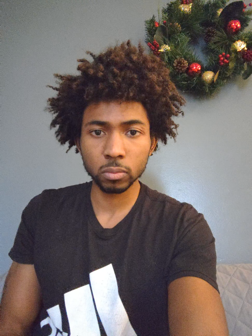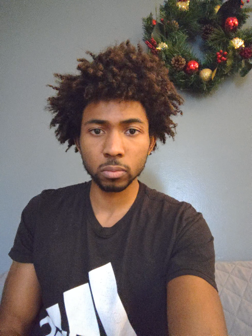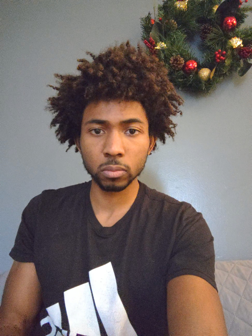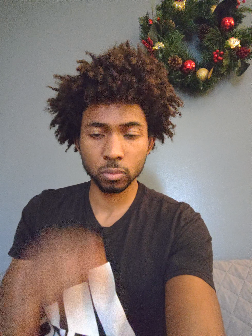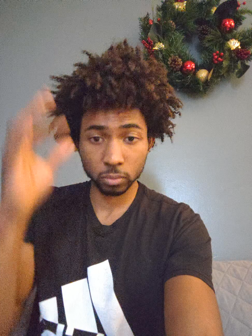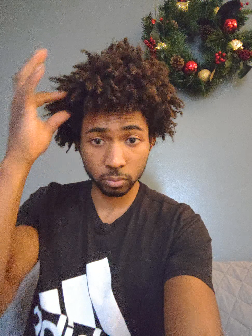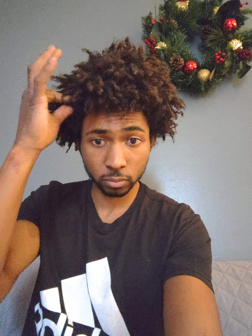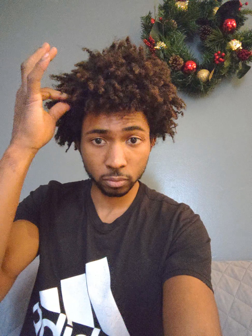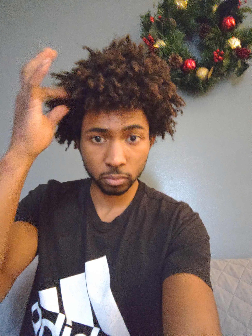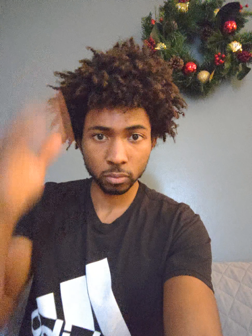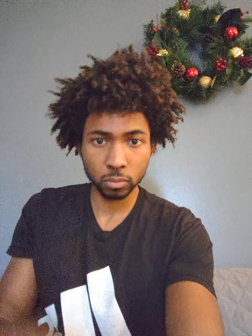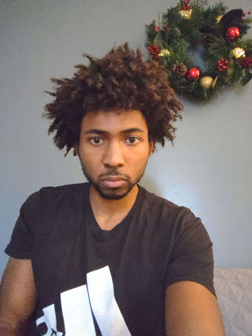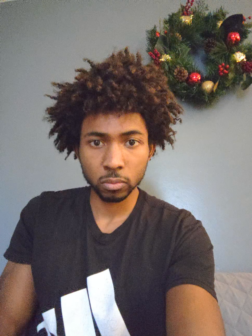hair